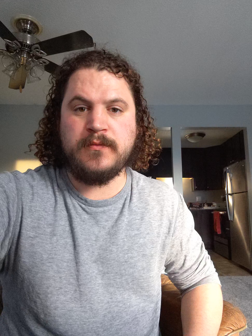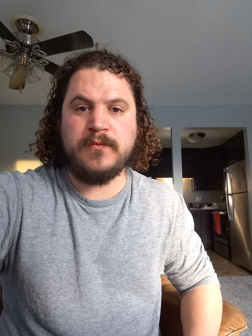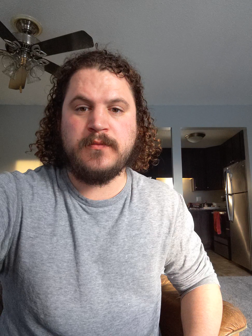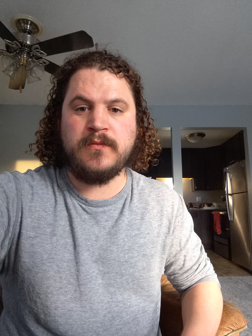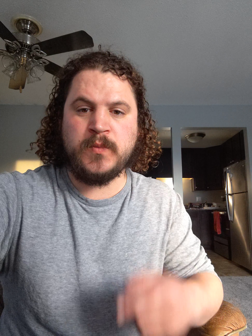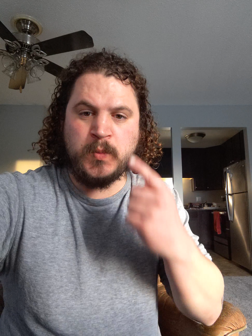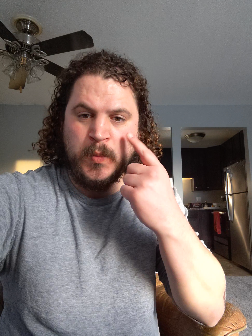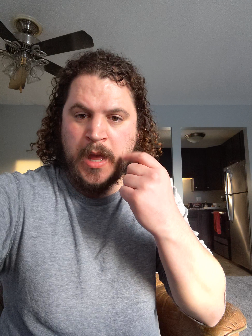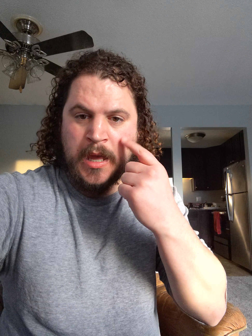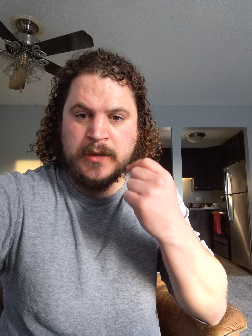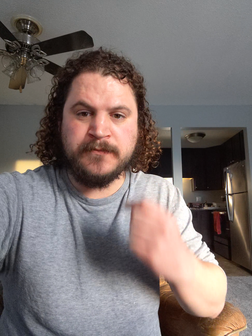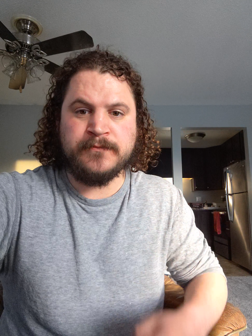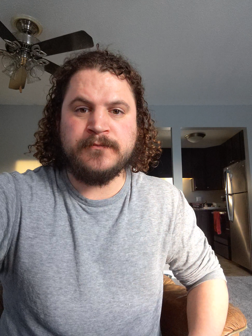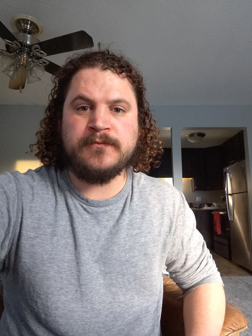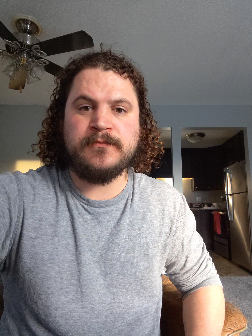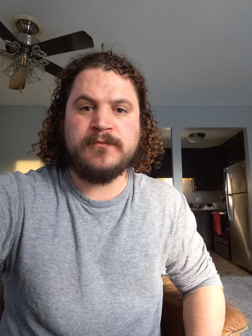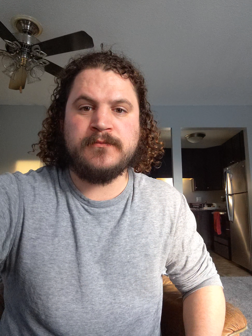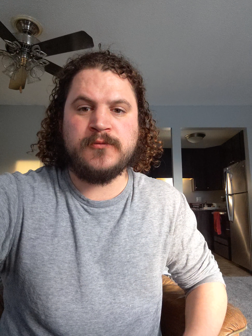cry